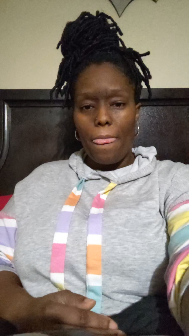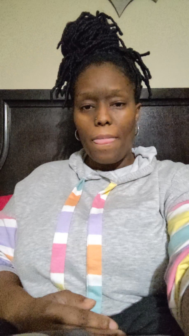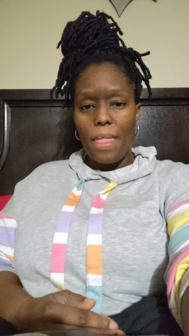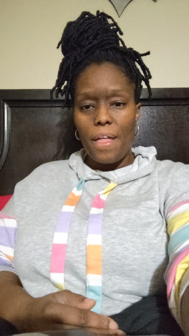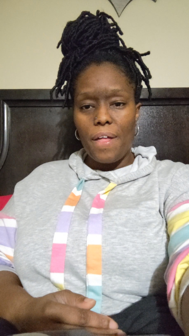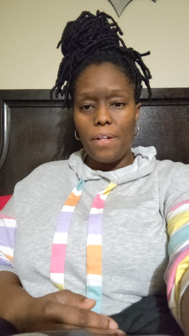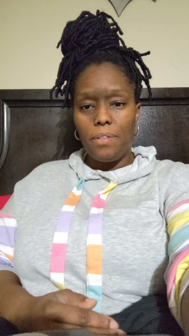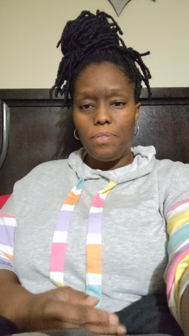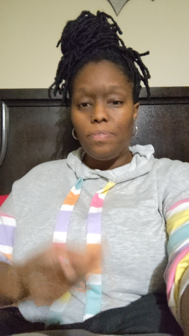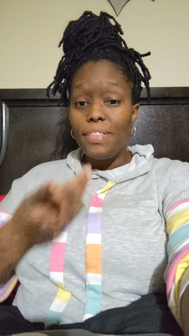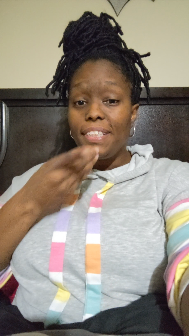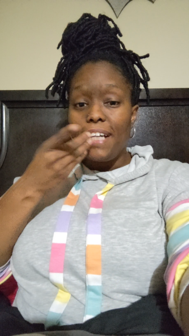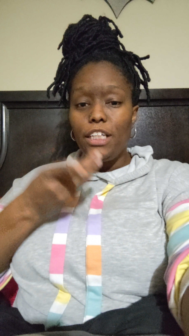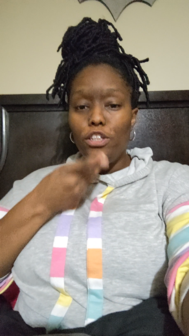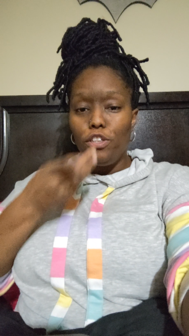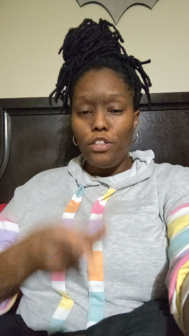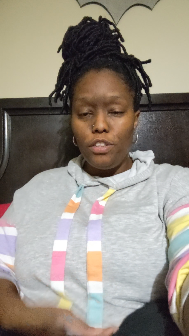dinner